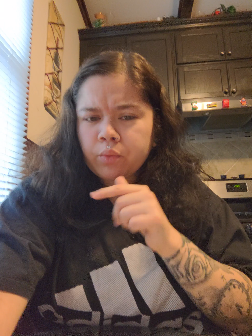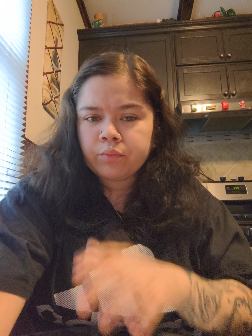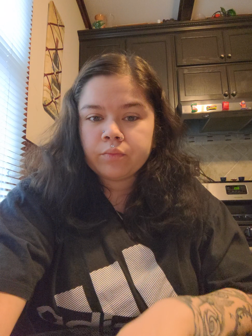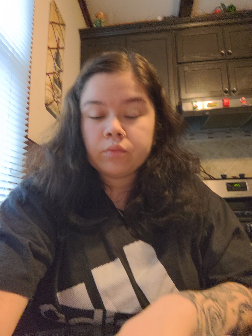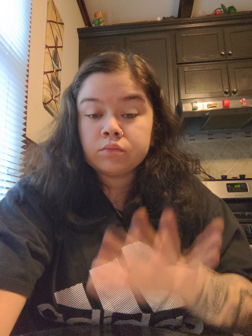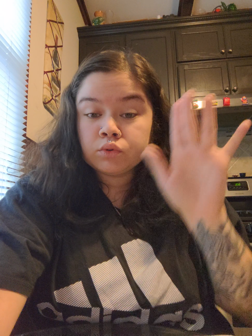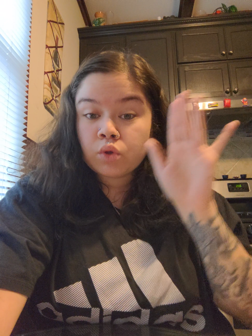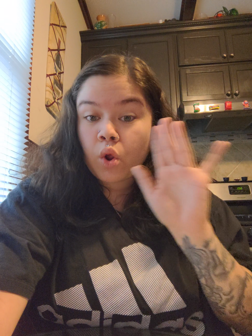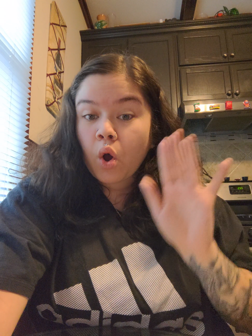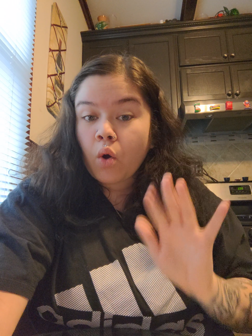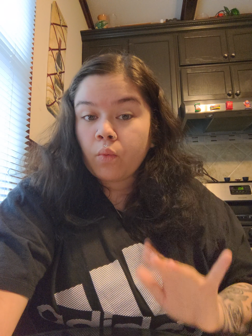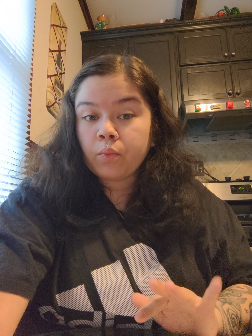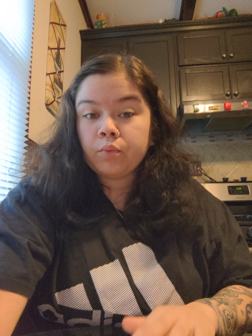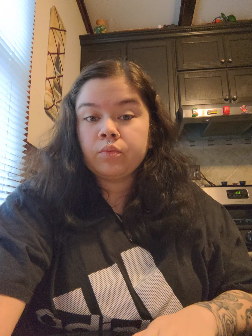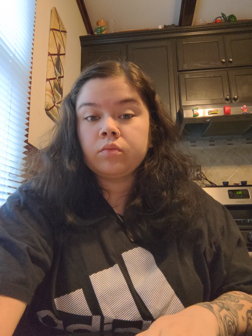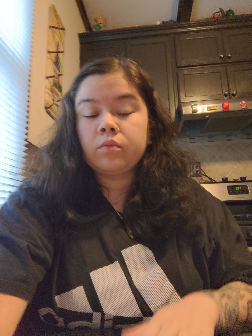snow